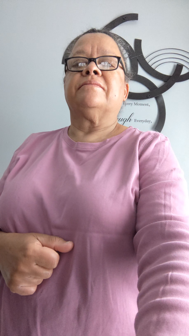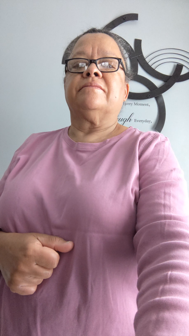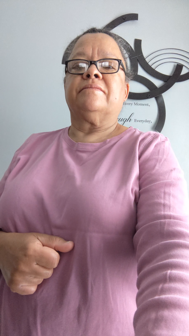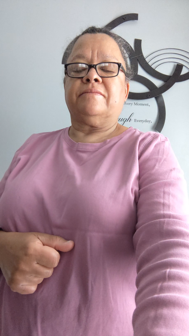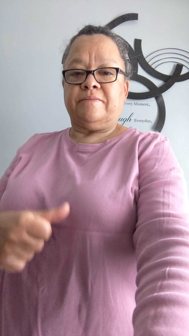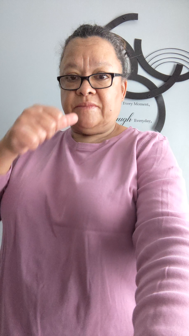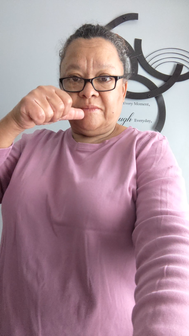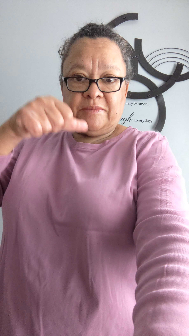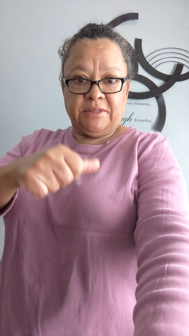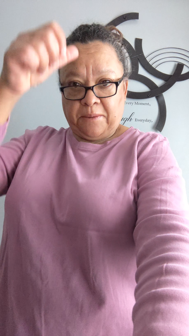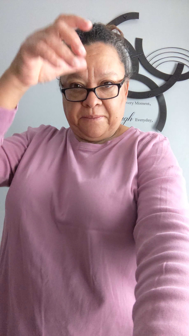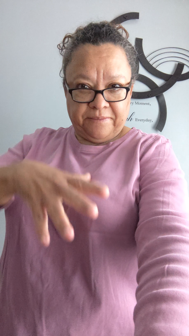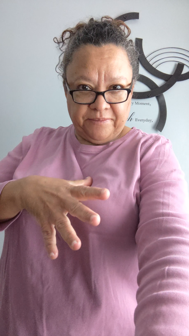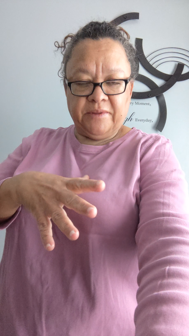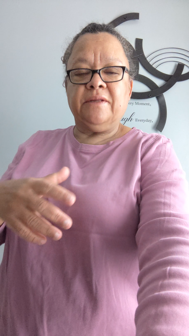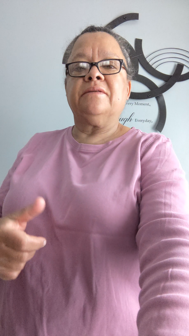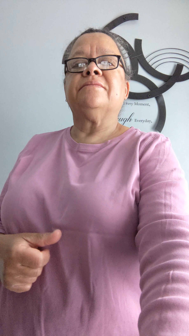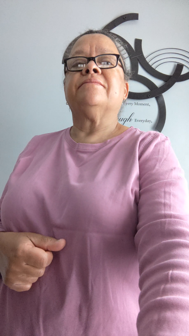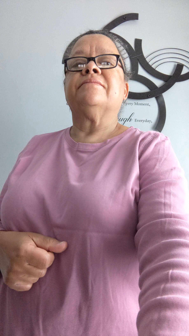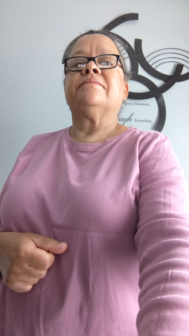mailman